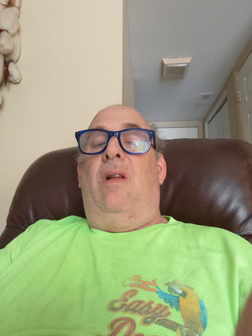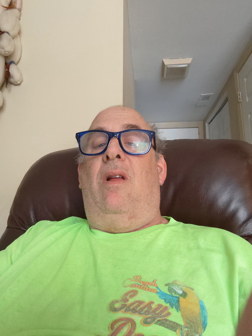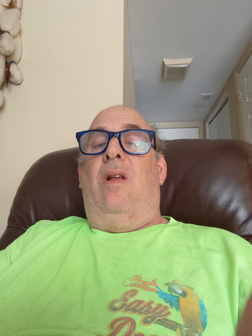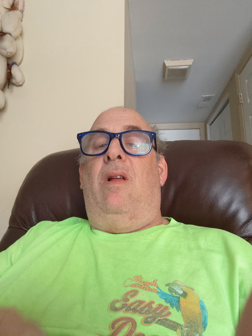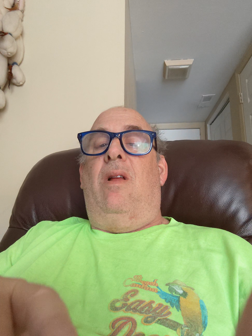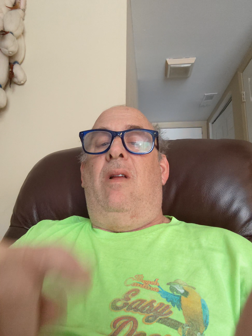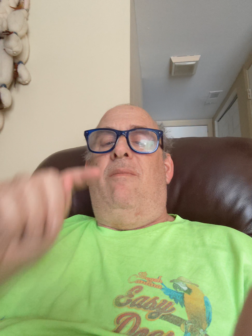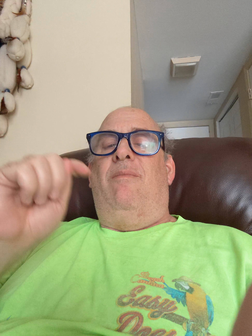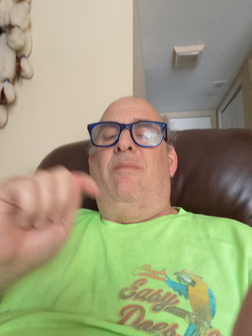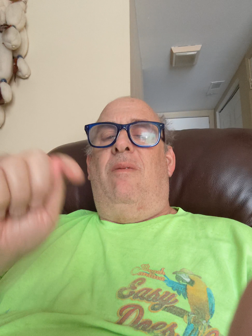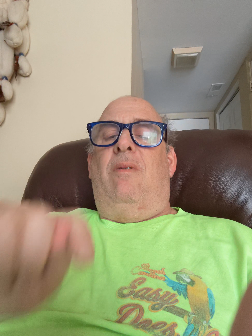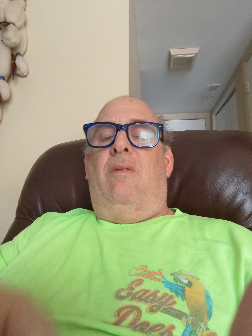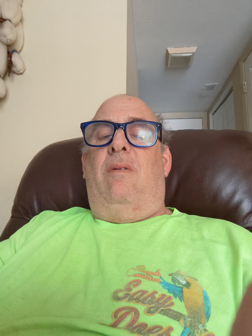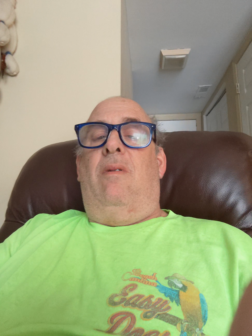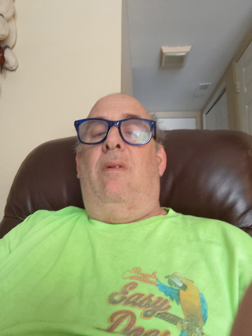potty